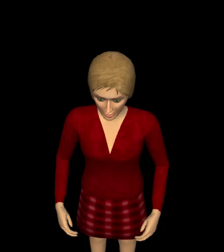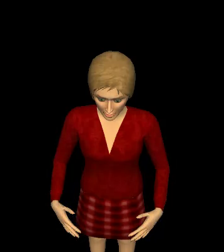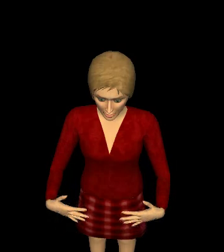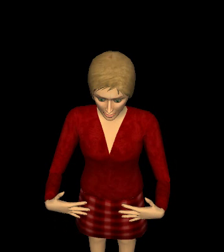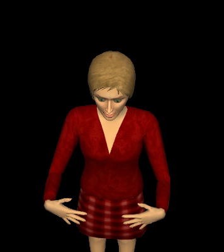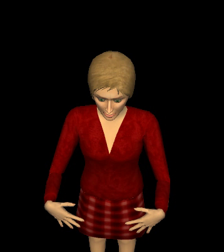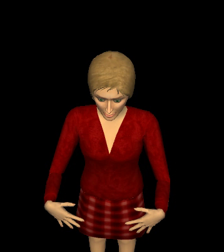تحقيق